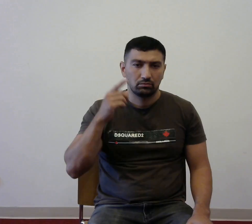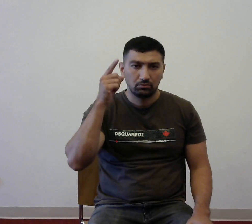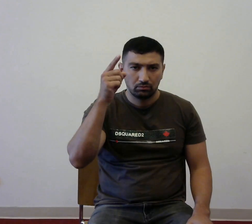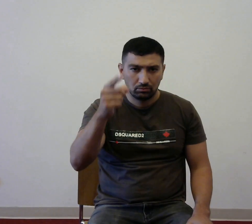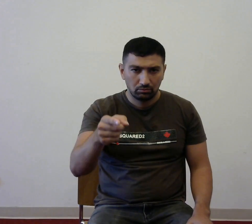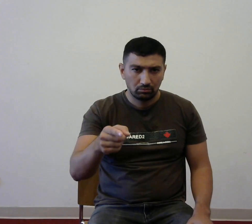orda